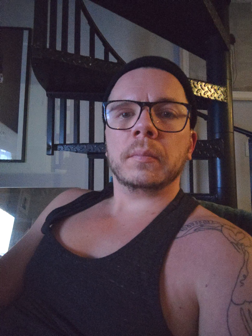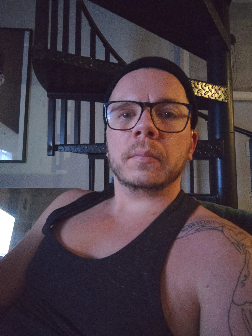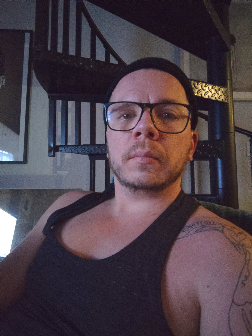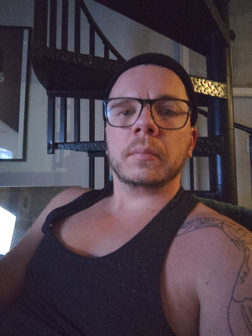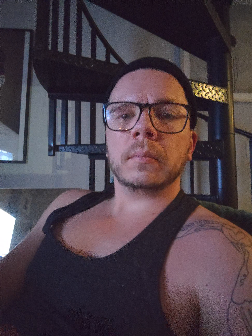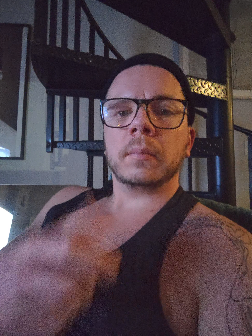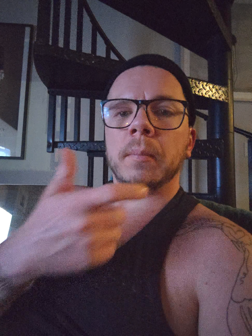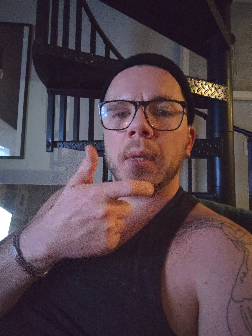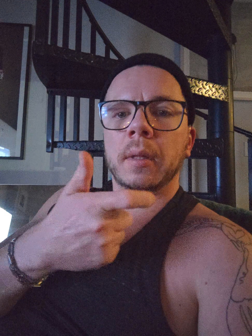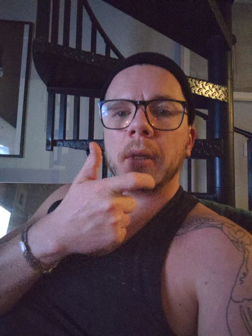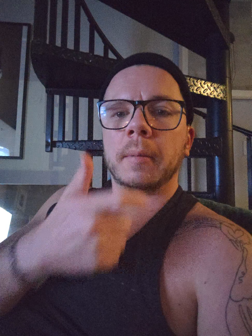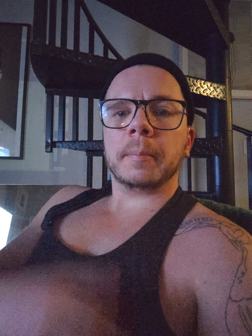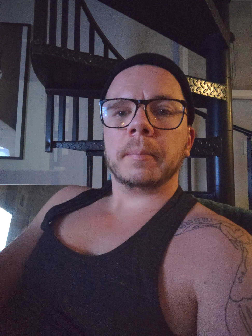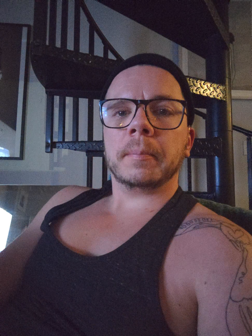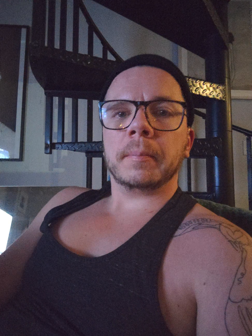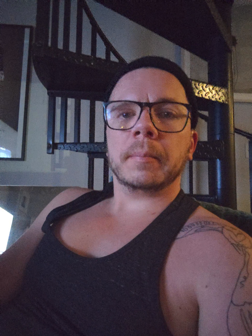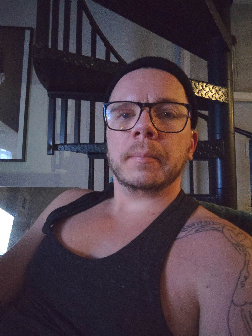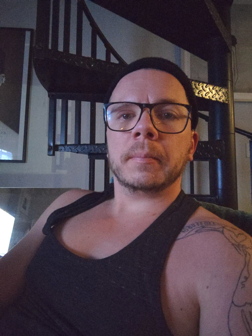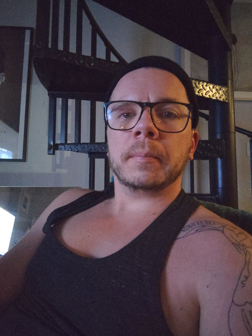pizza